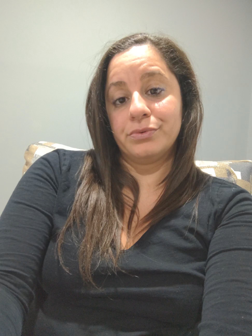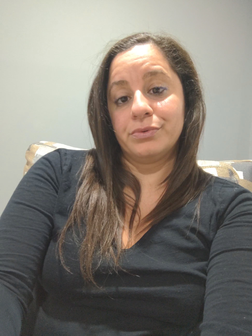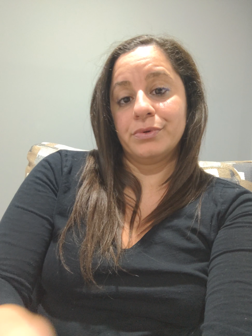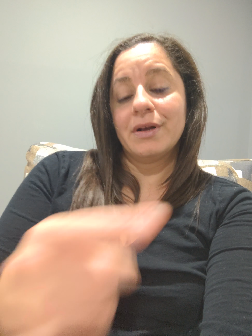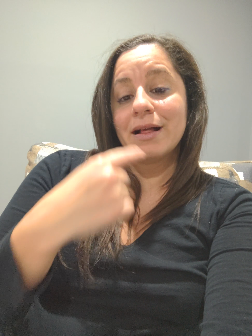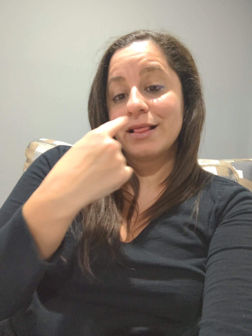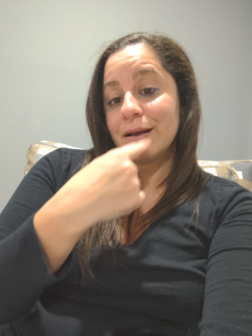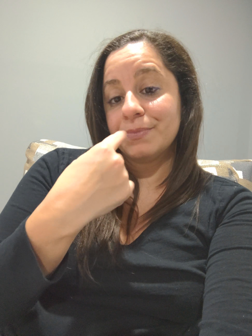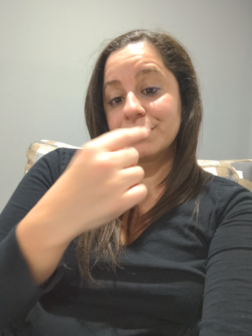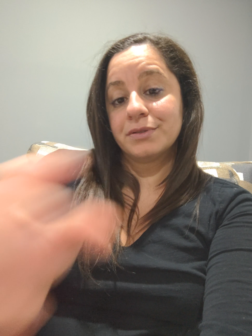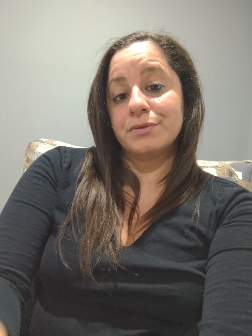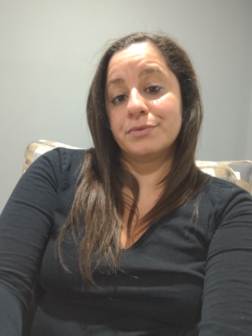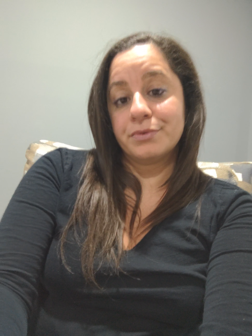lips